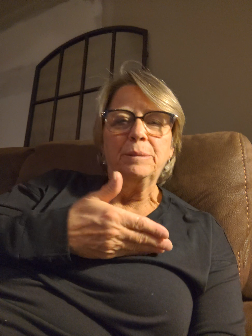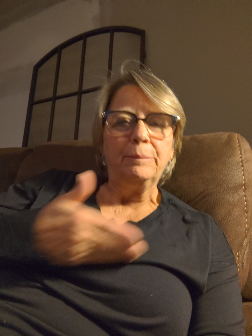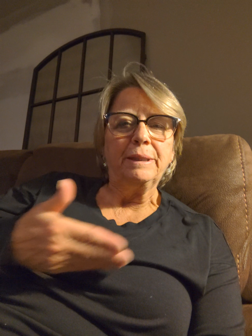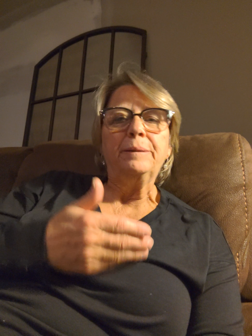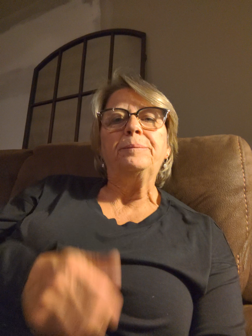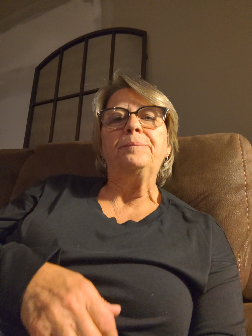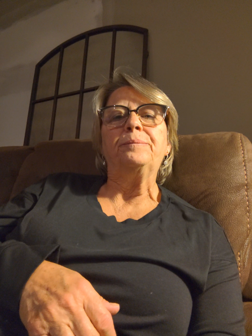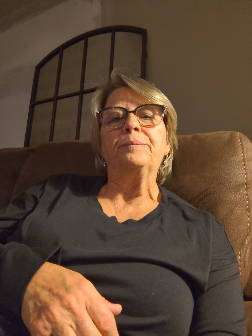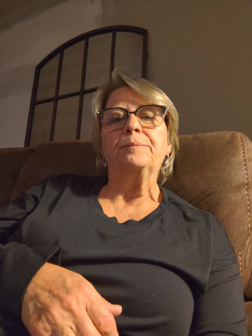kitty